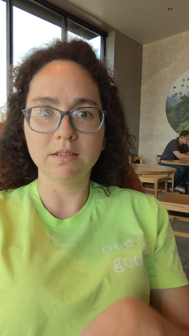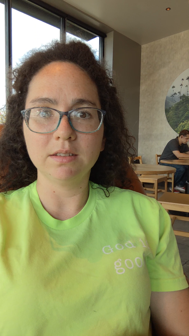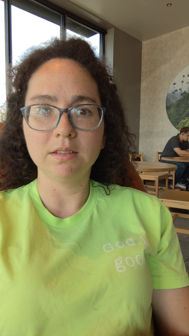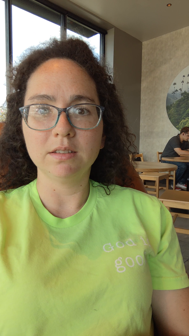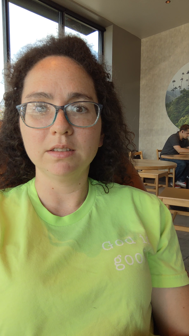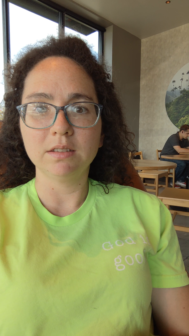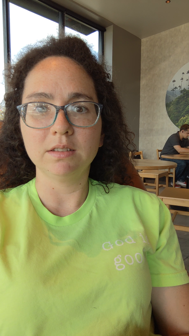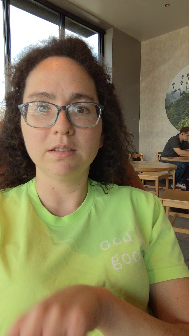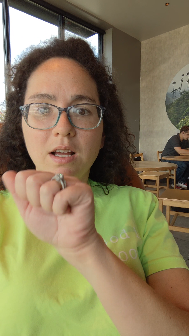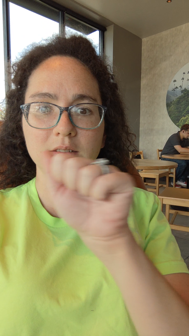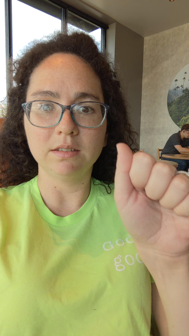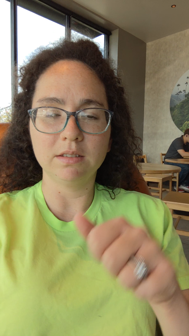a